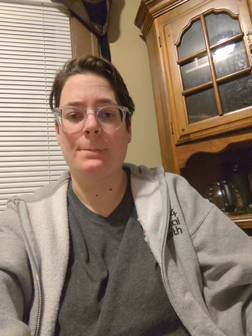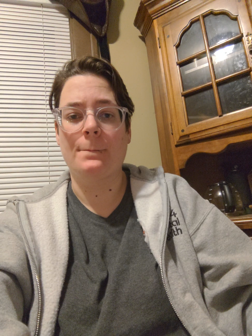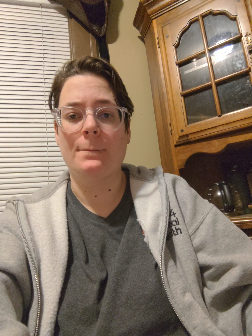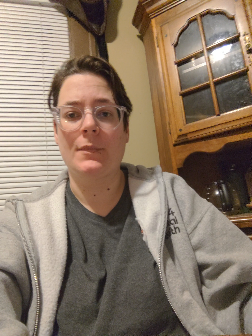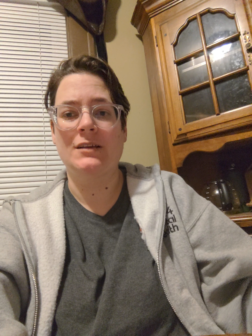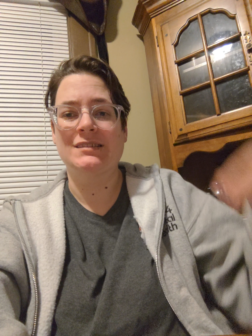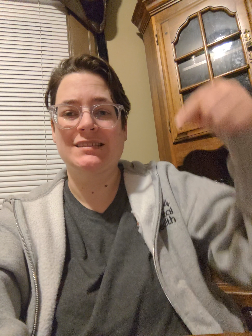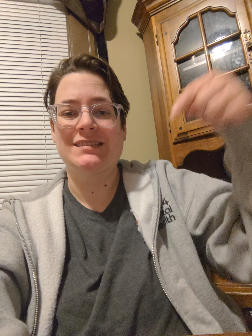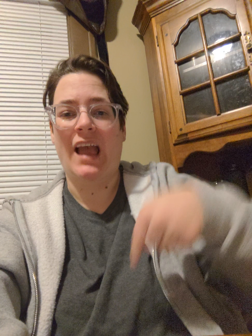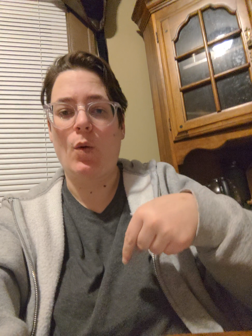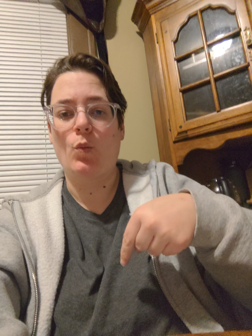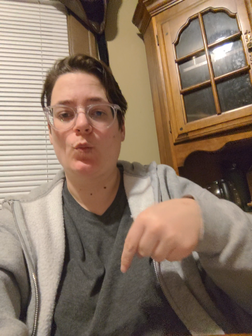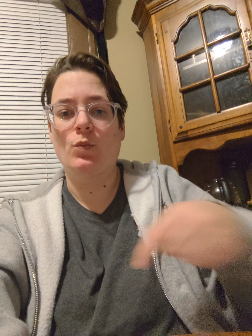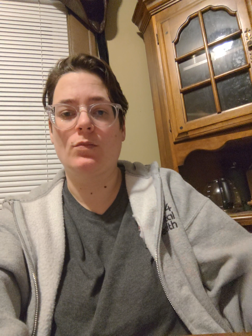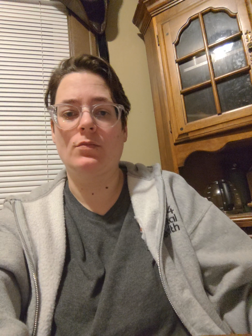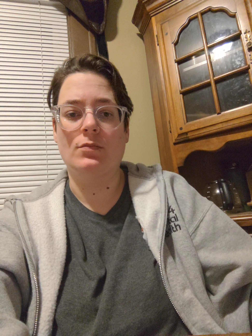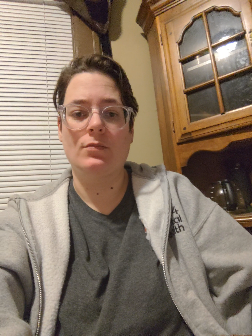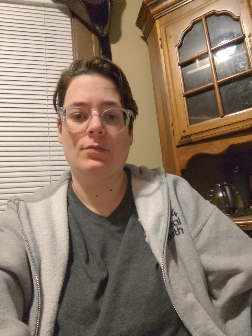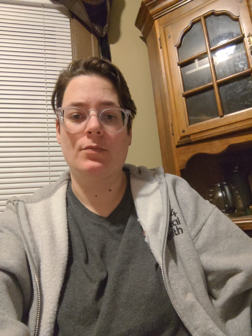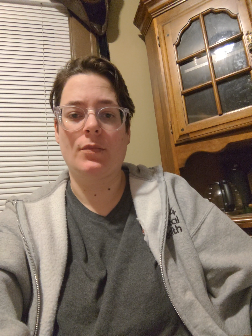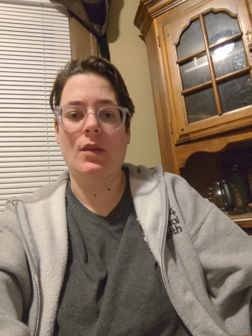down